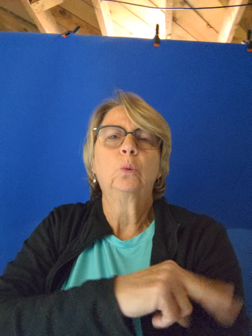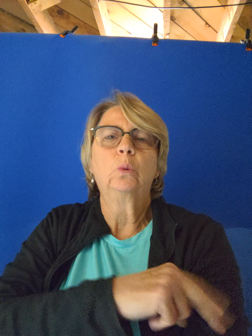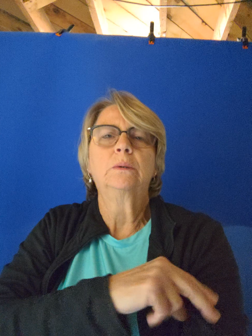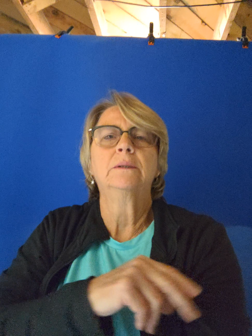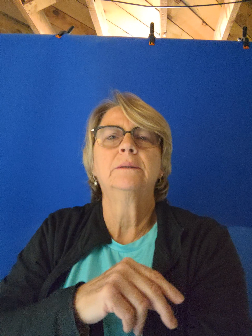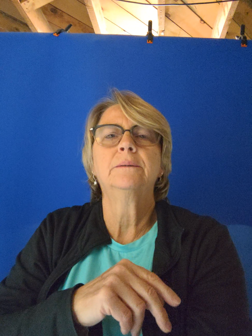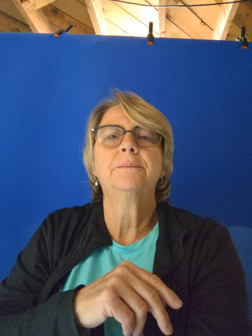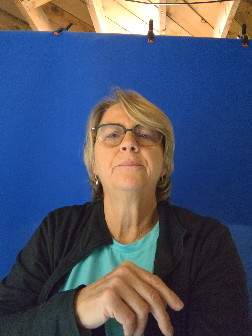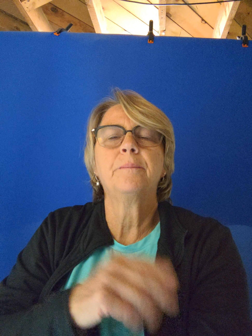goose